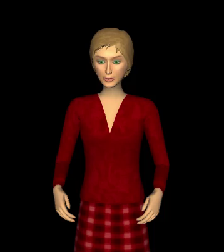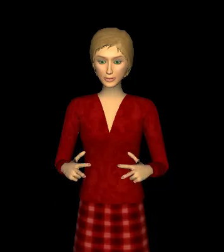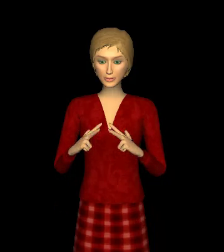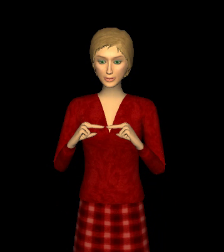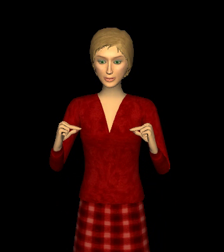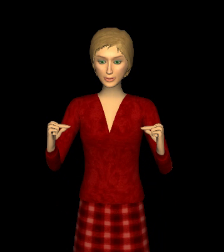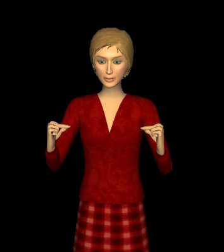نظيف